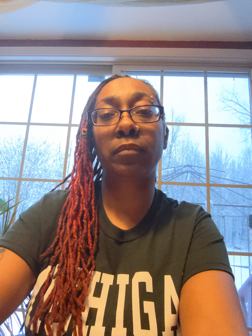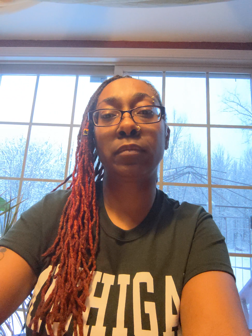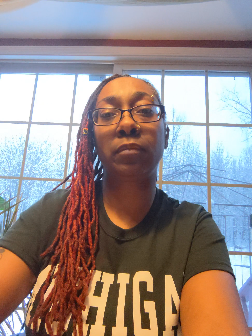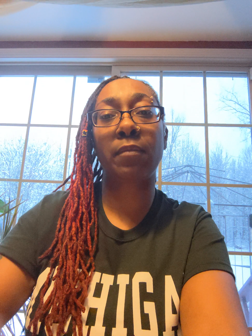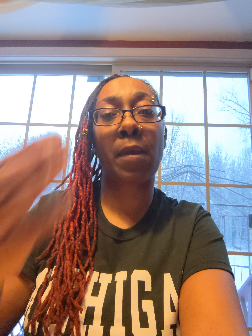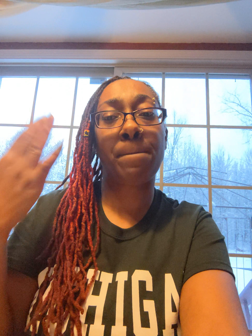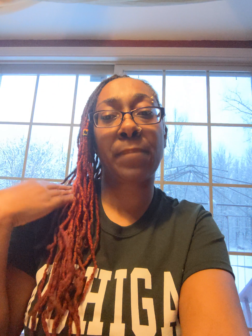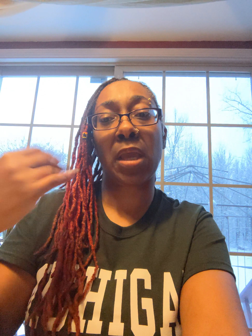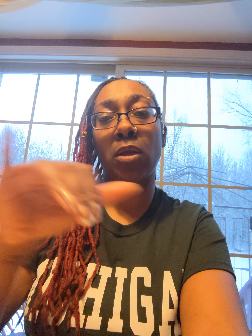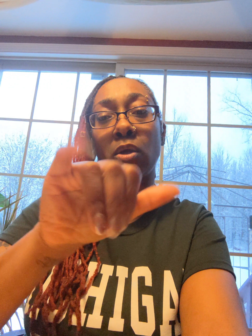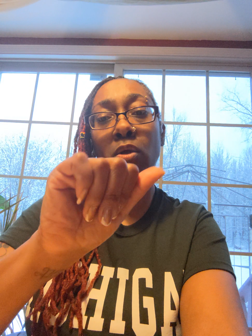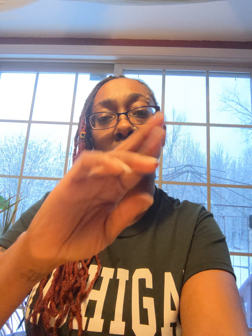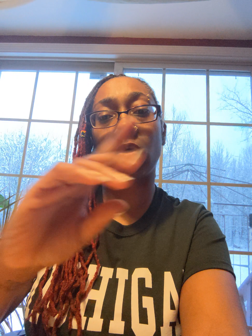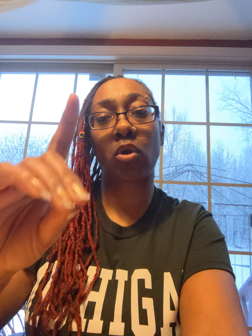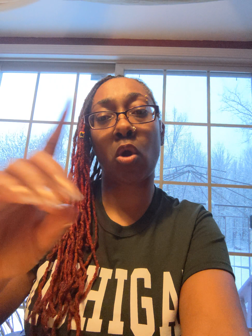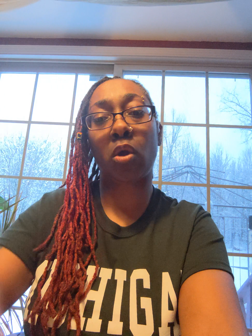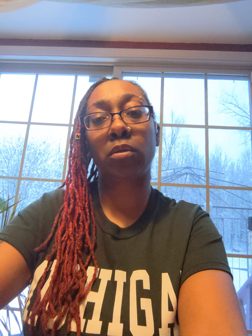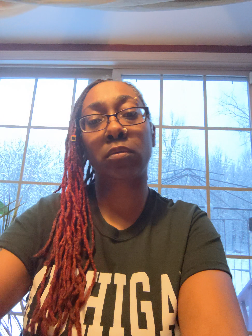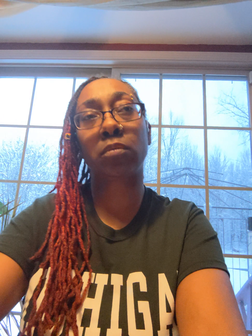backyard